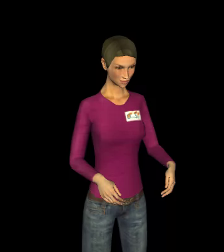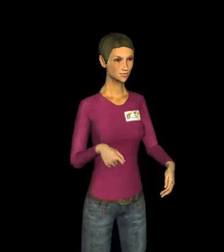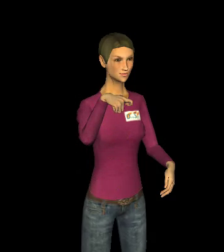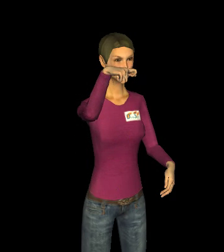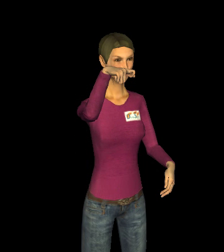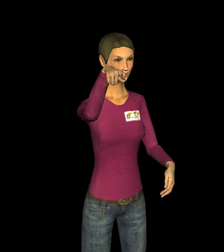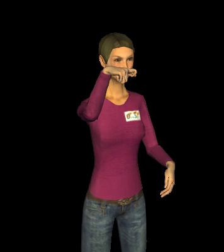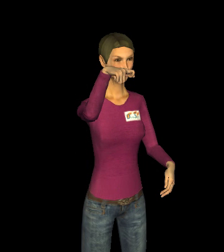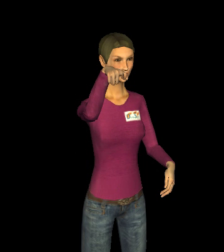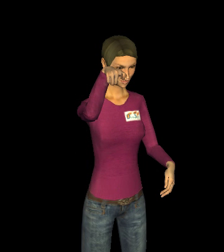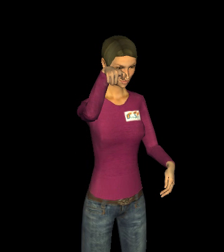رئيس